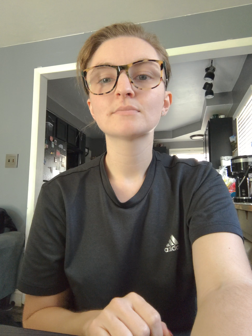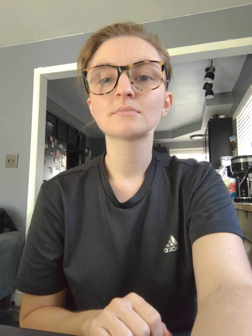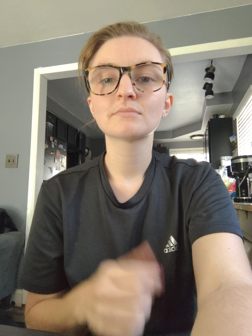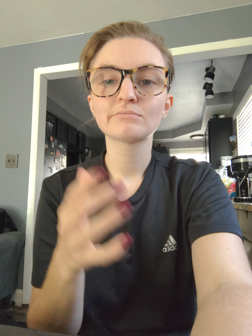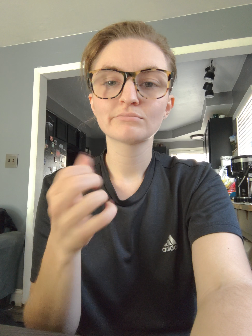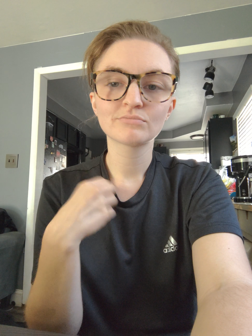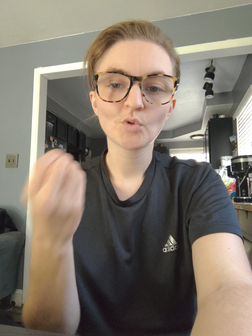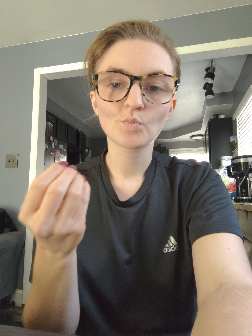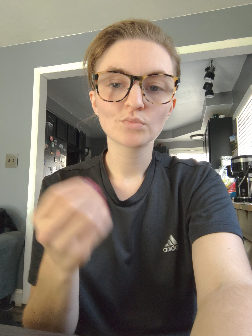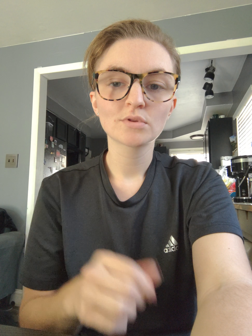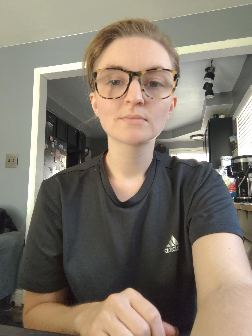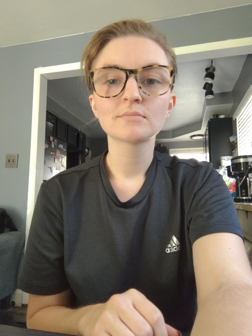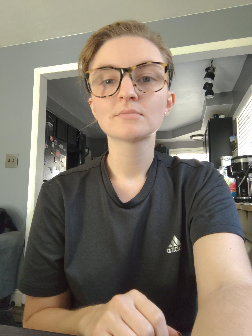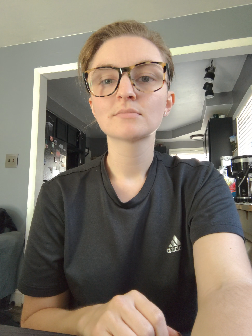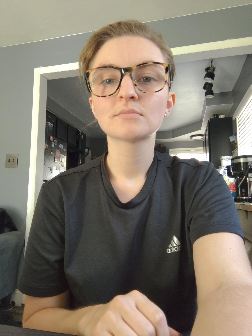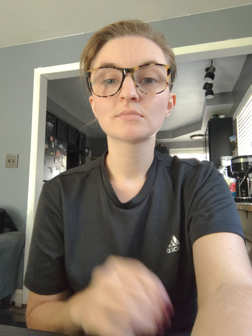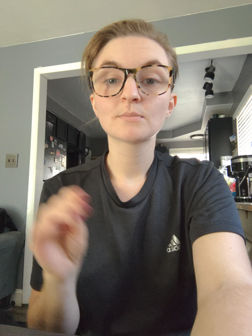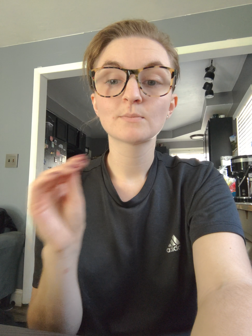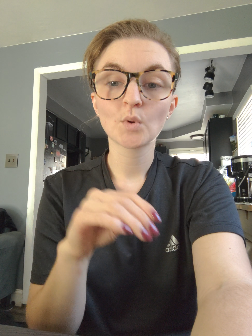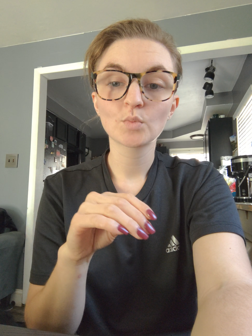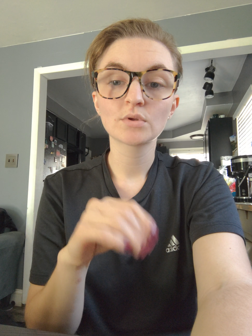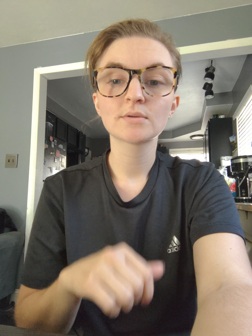got to